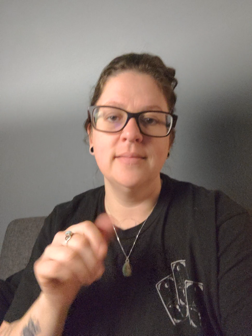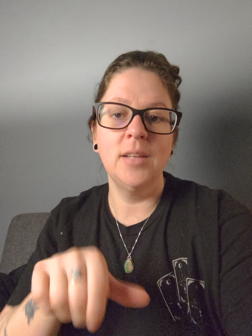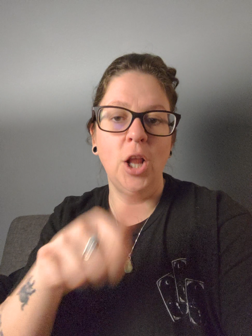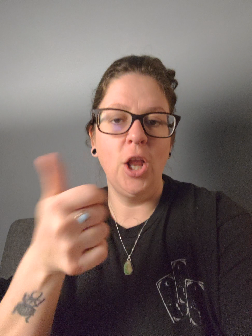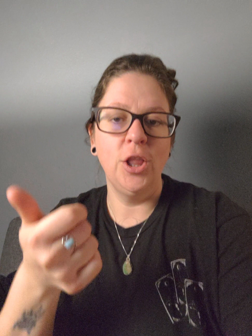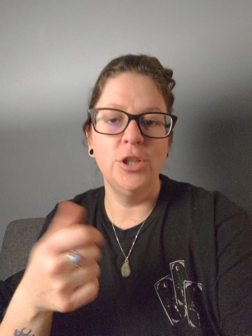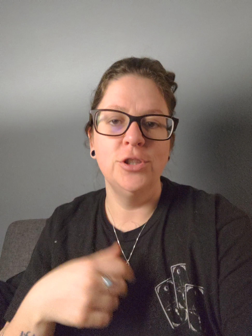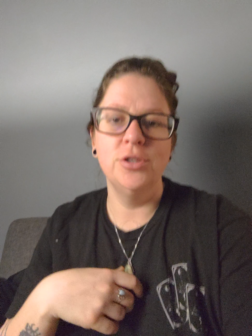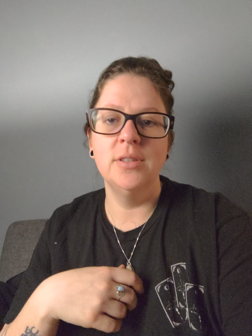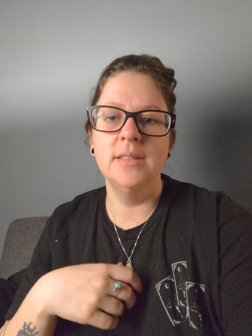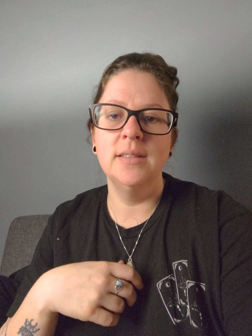another